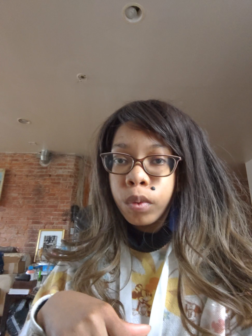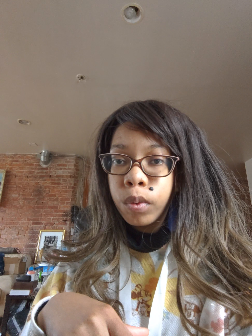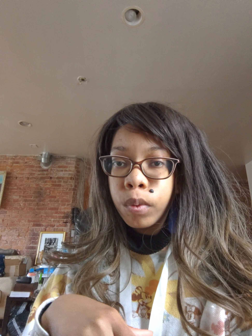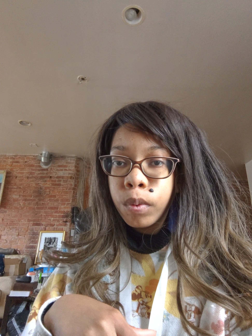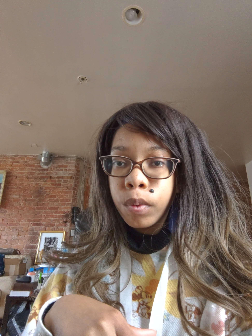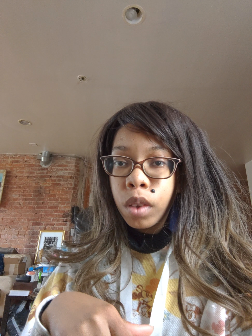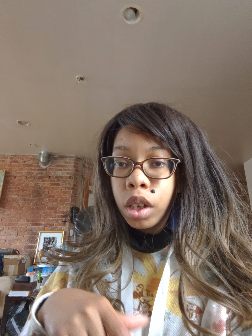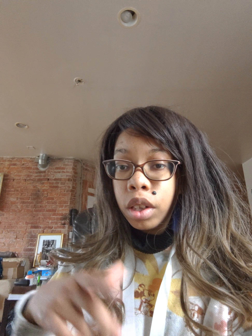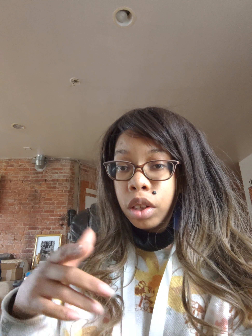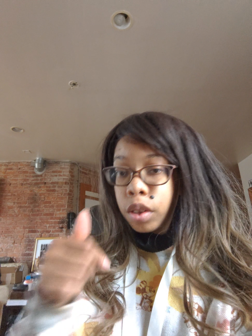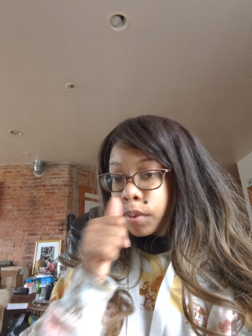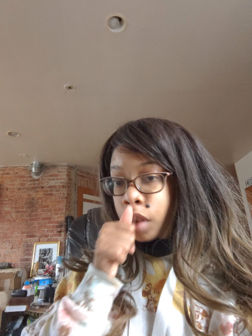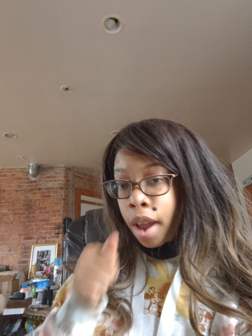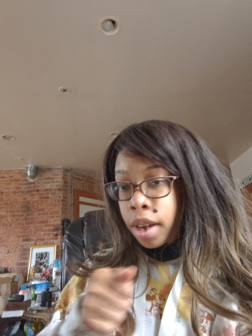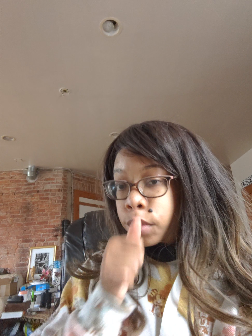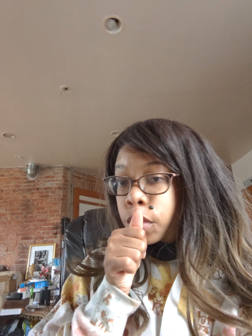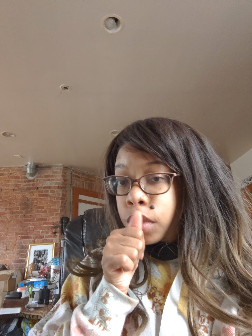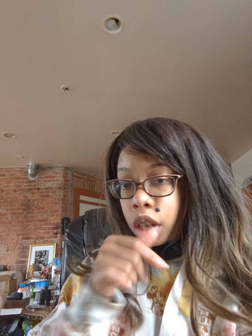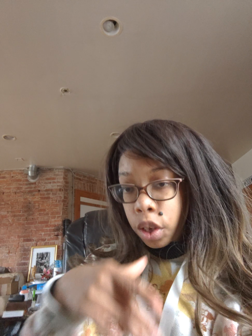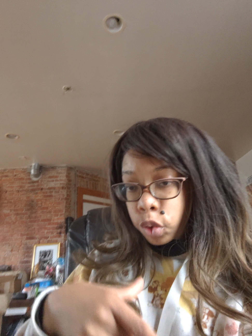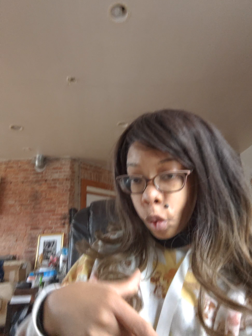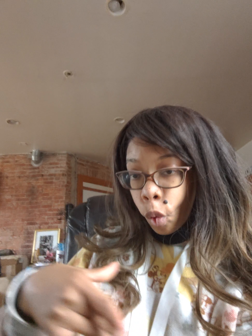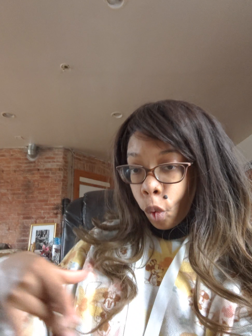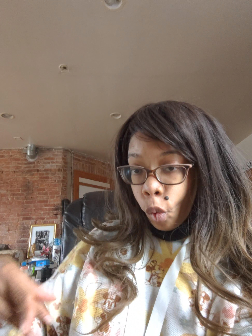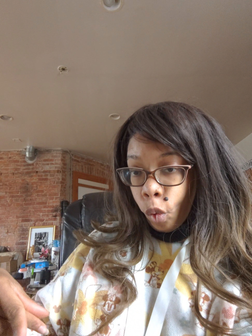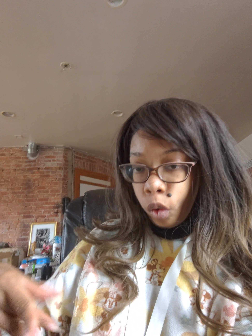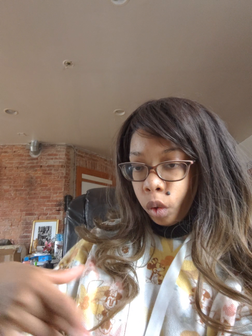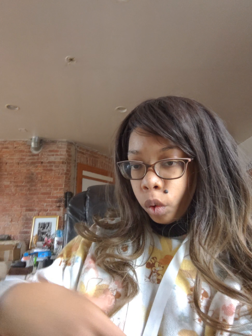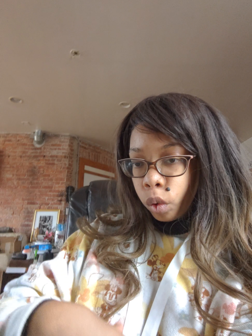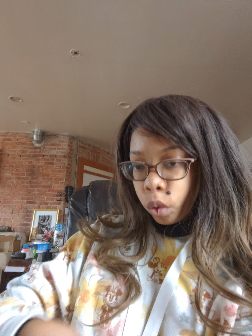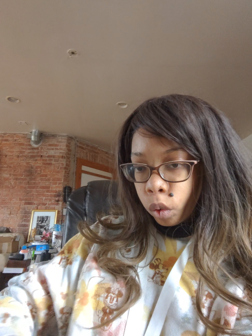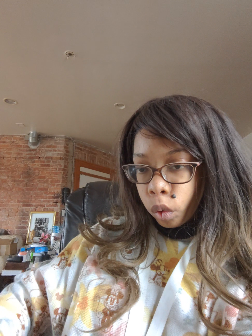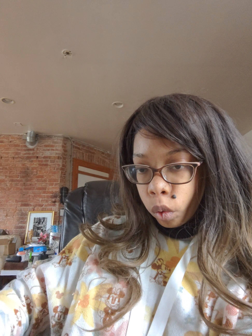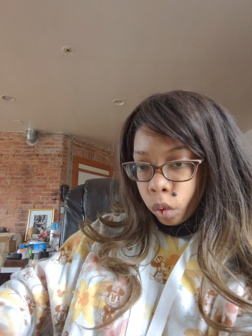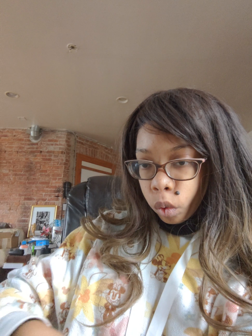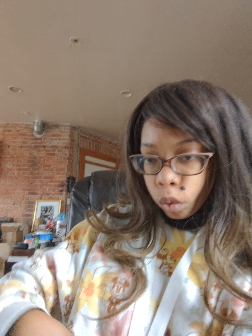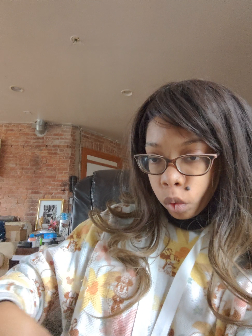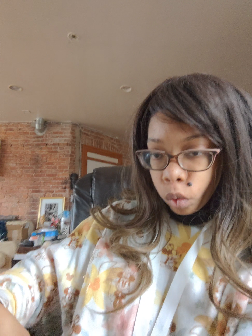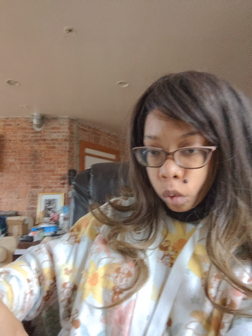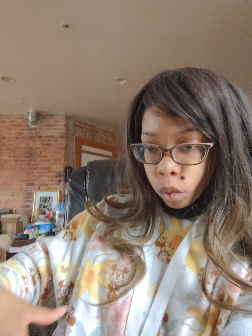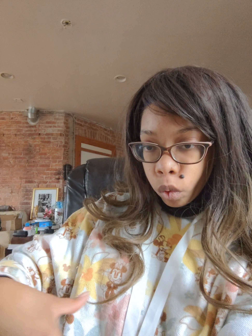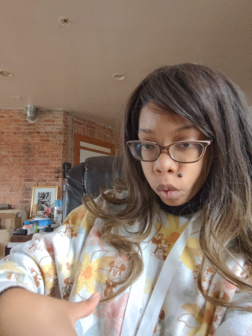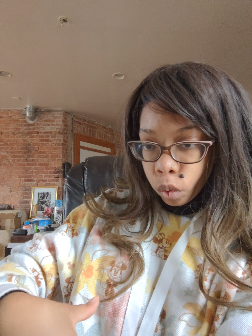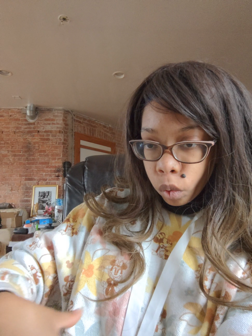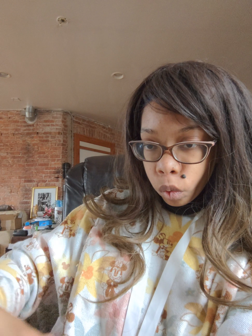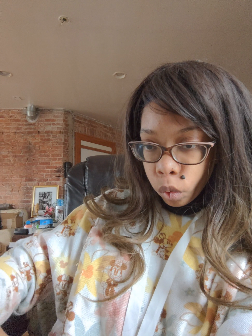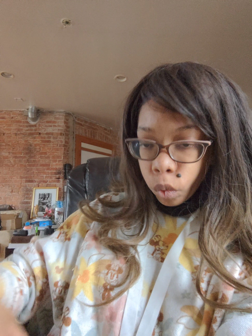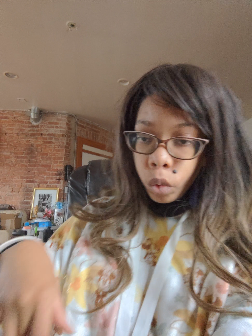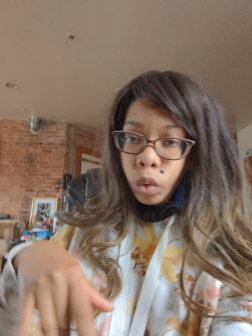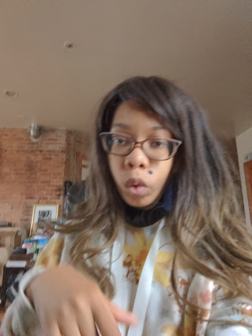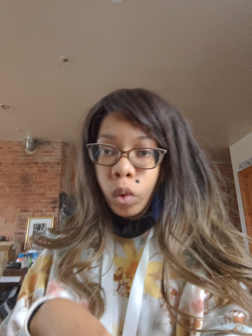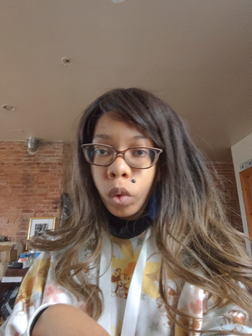underwear